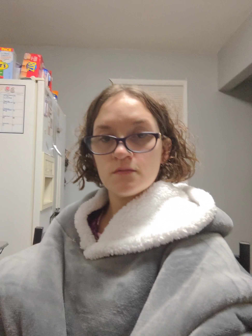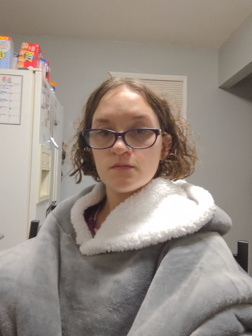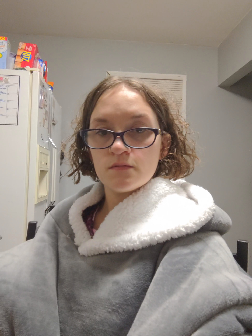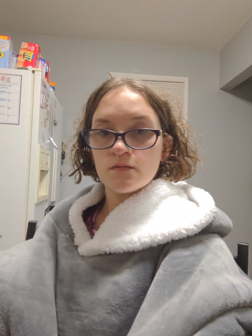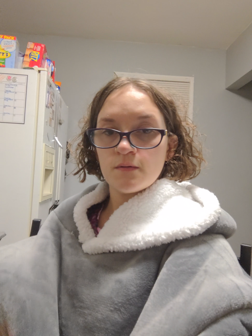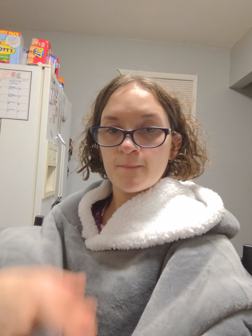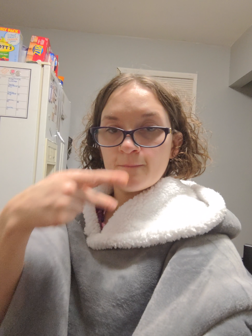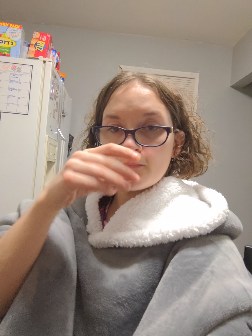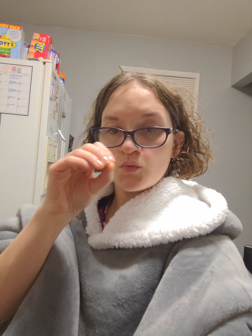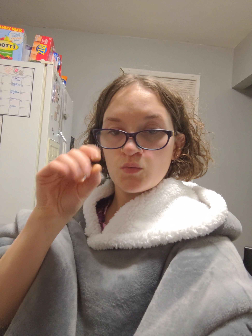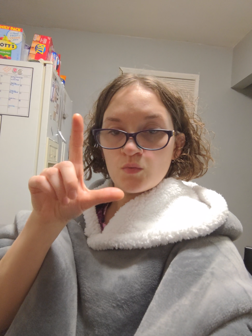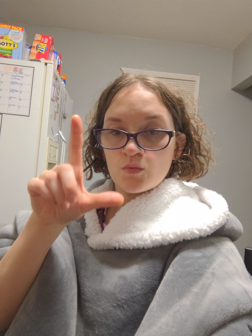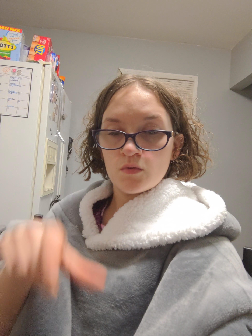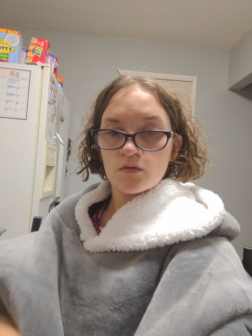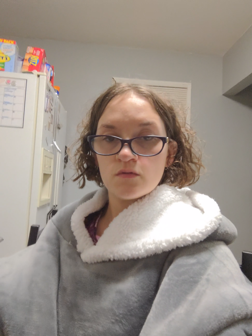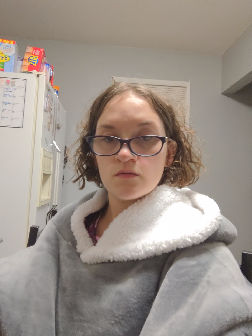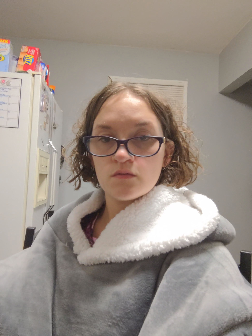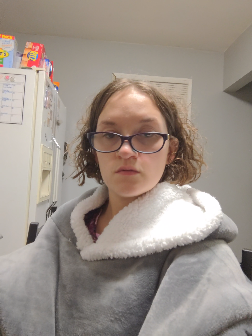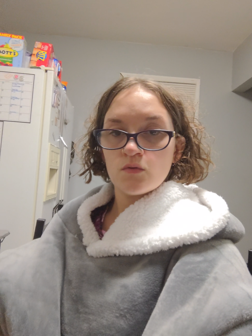pool